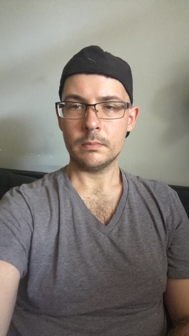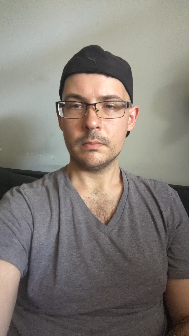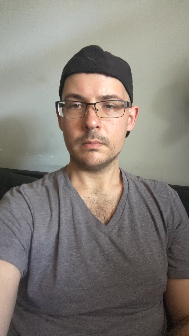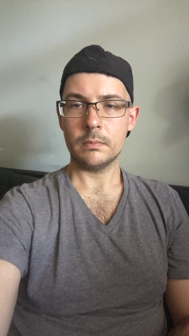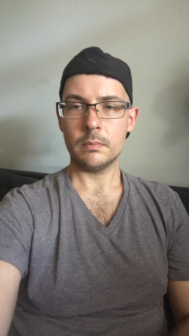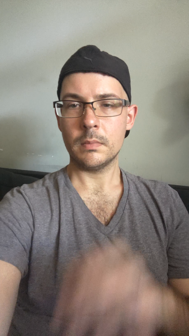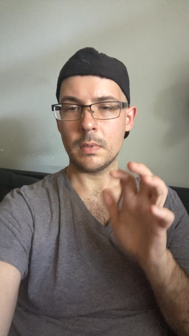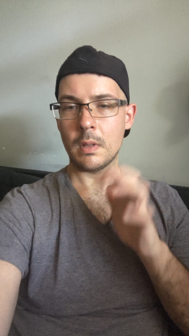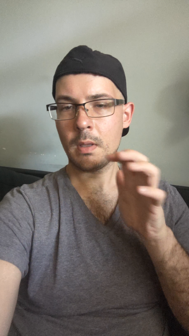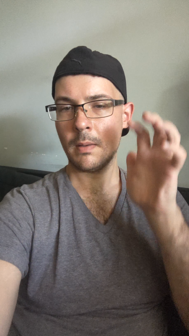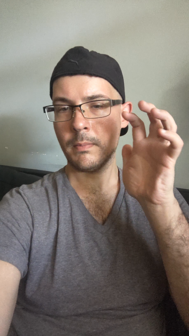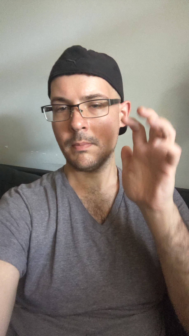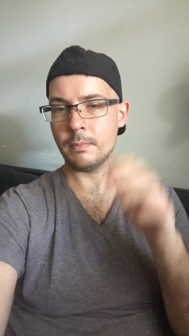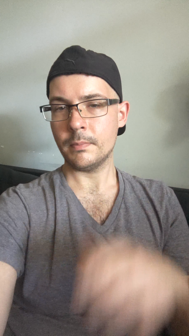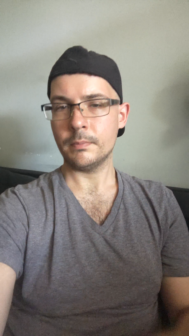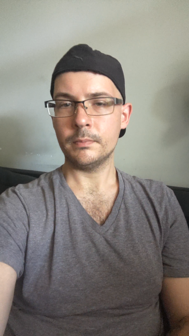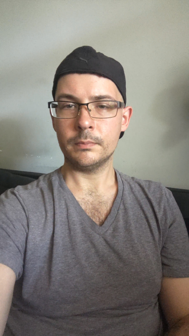climb